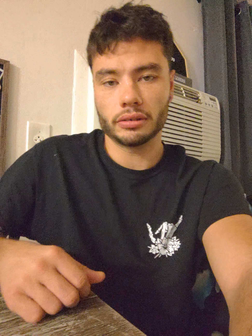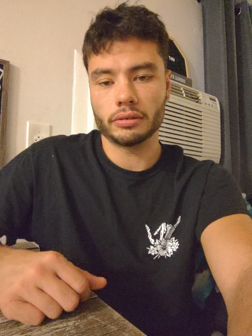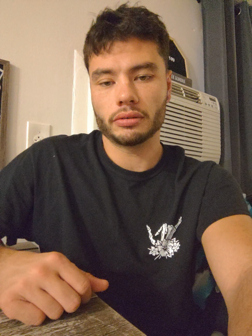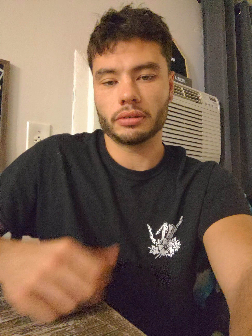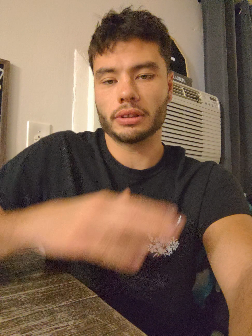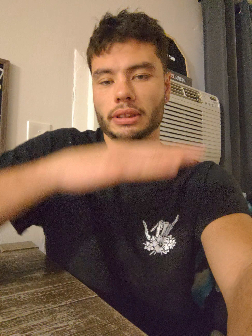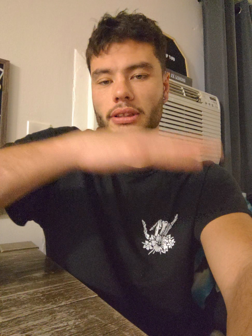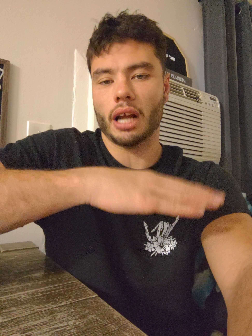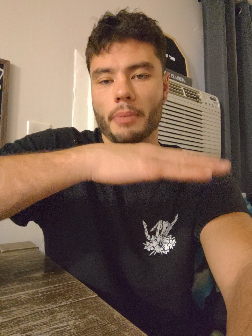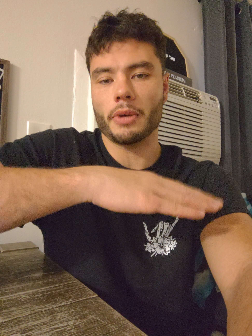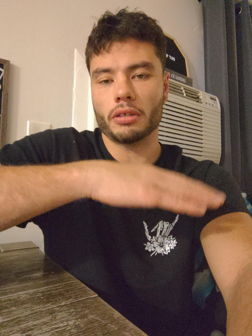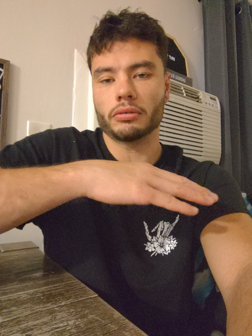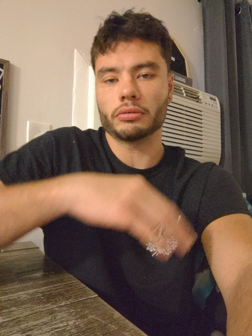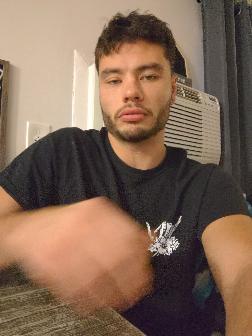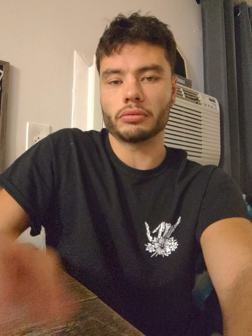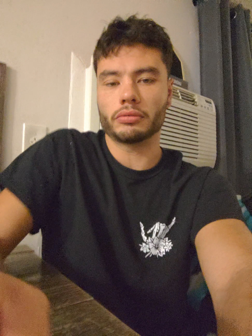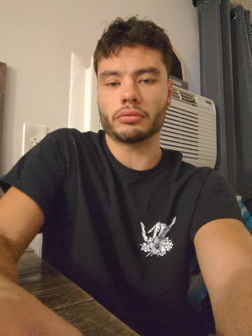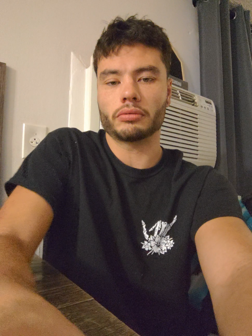table